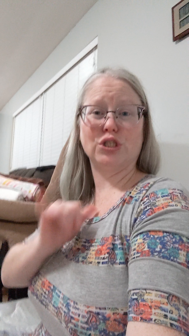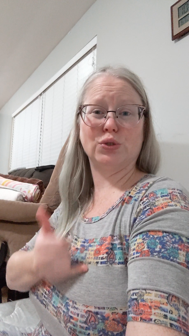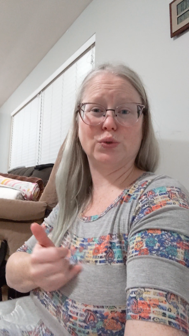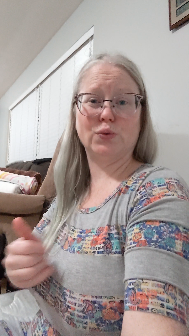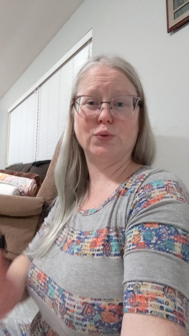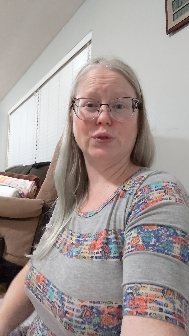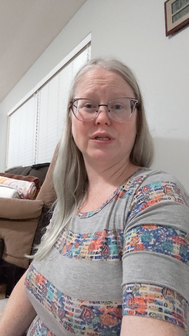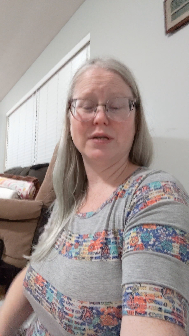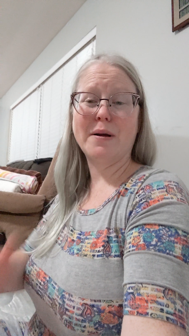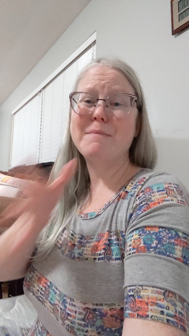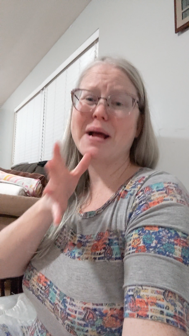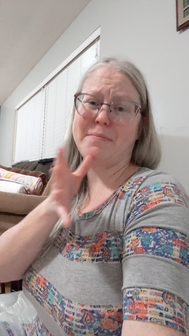mommy